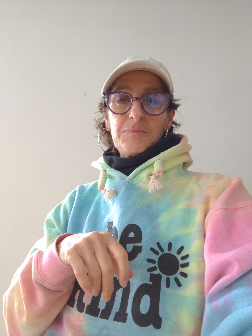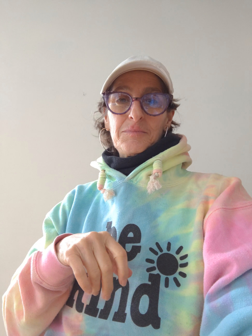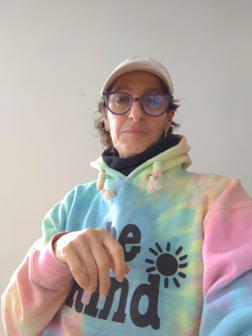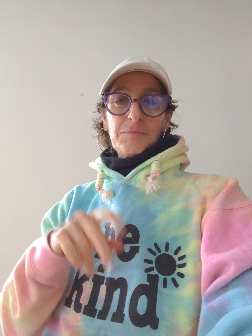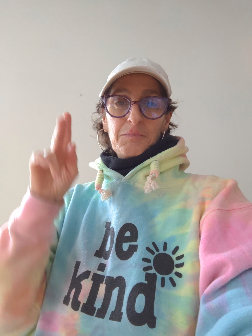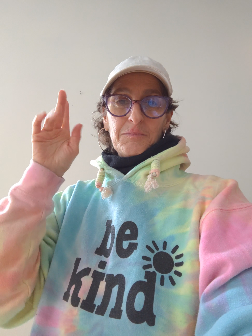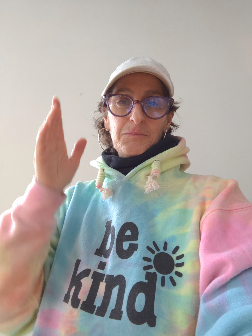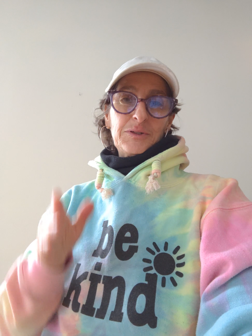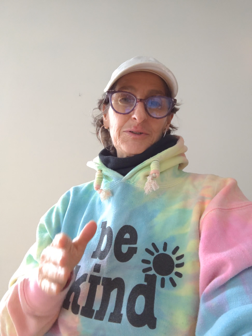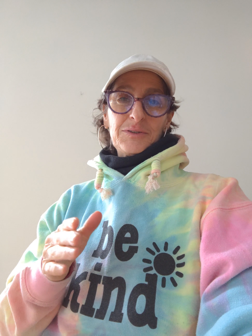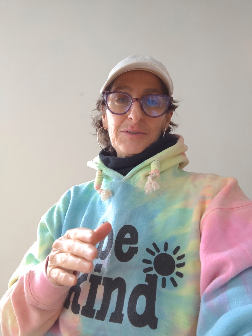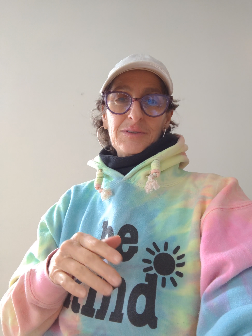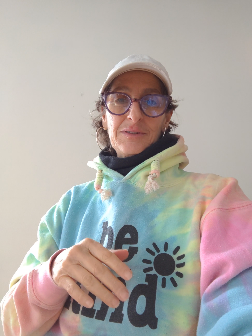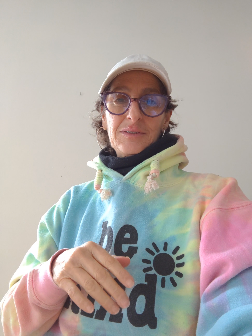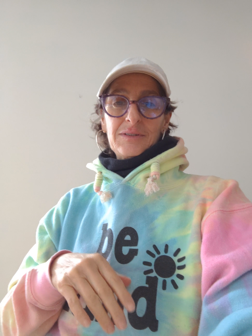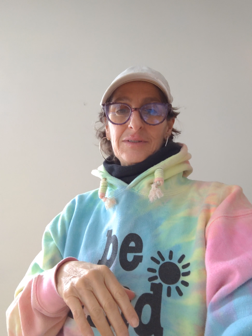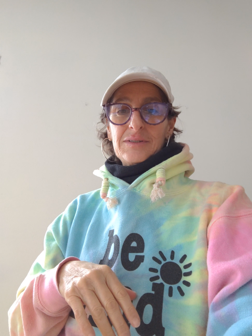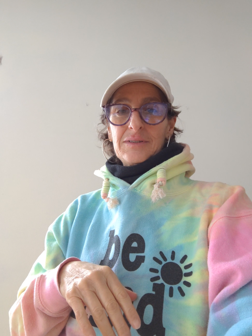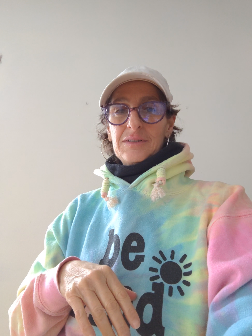person